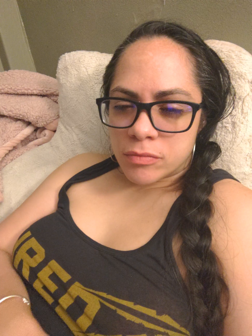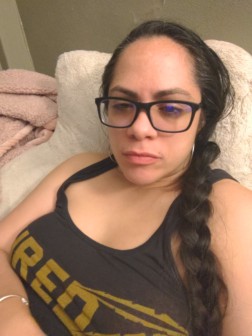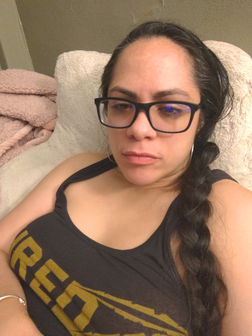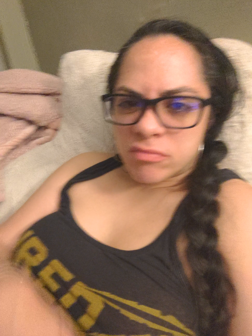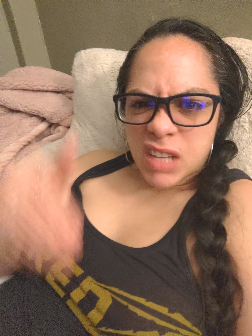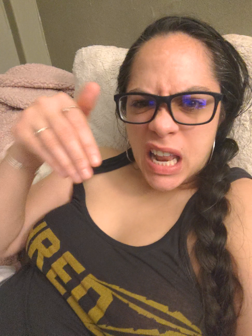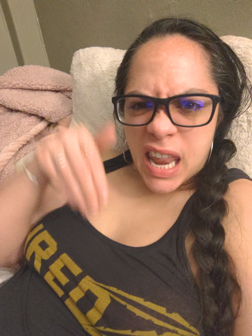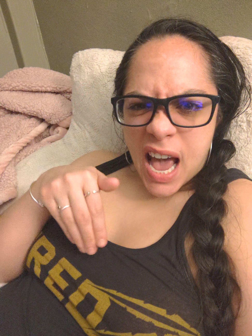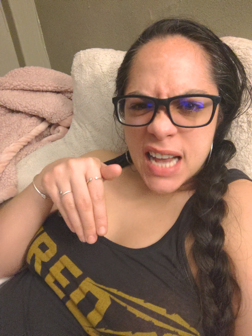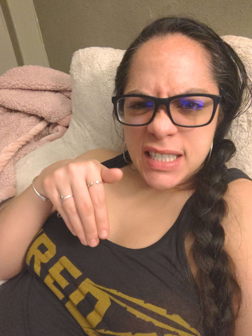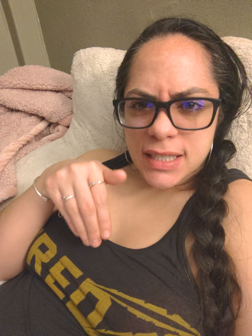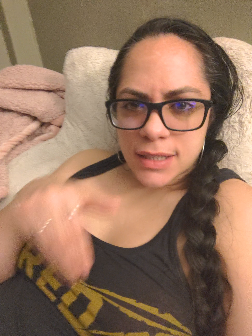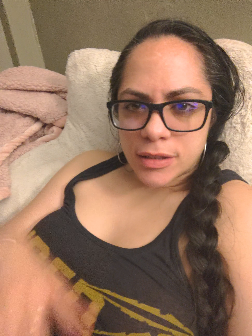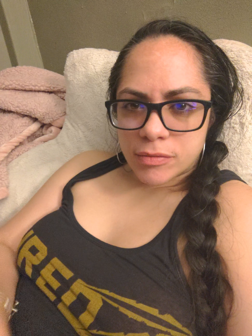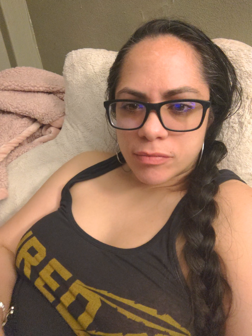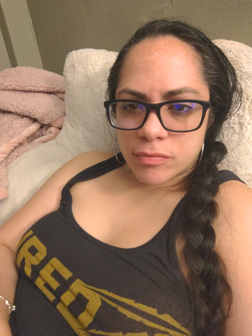night